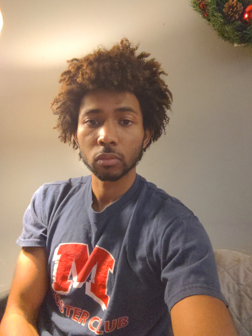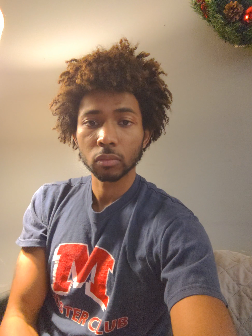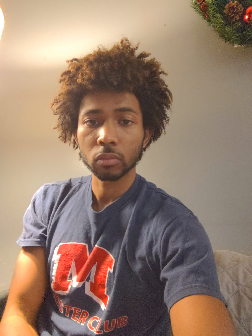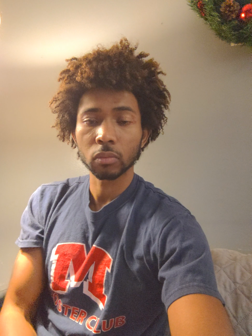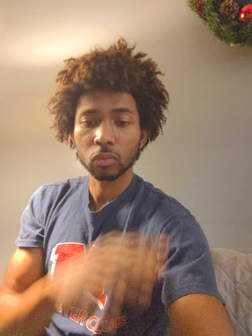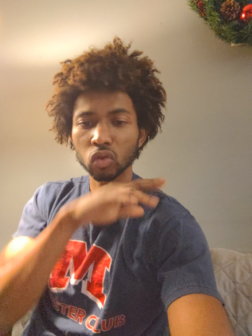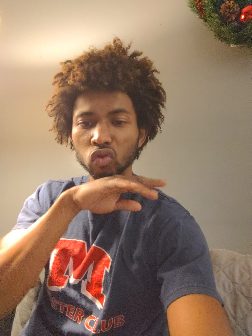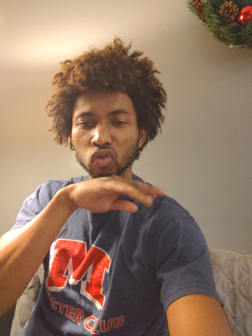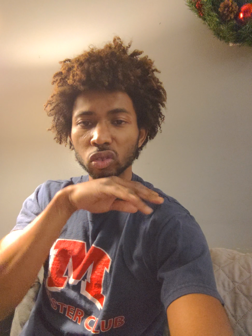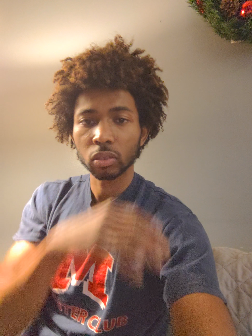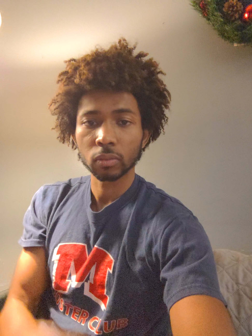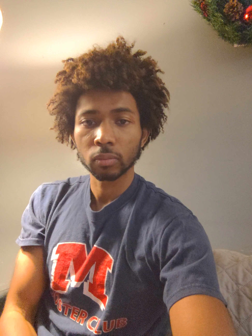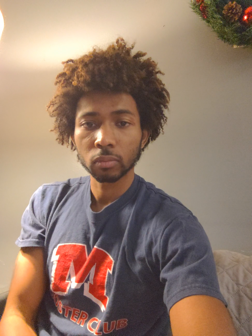dirty